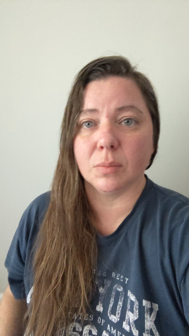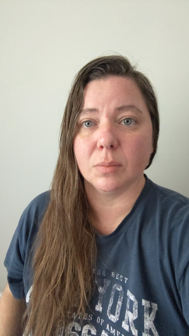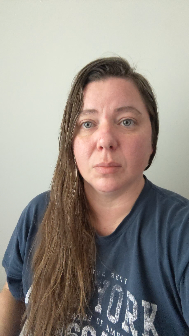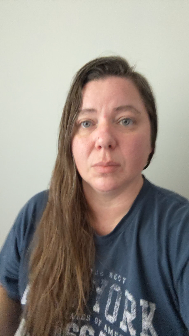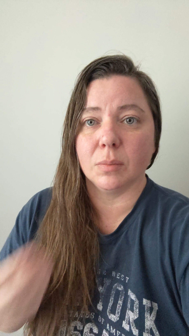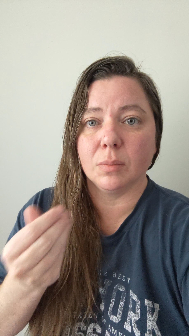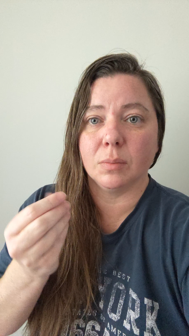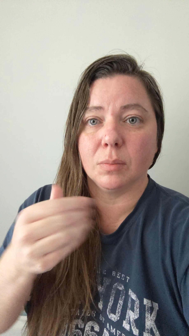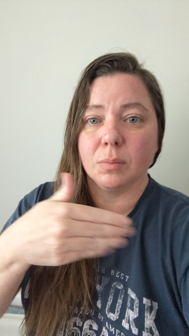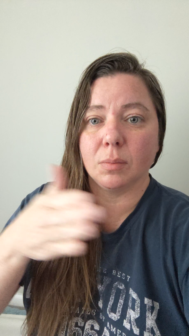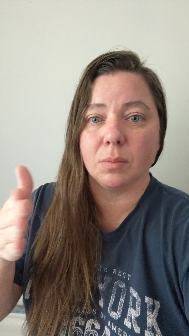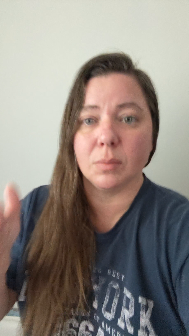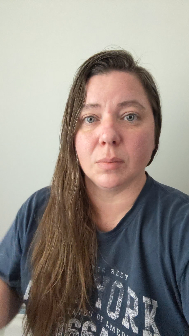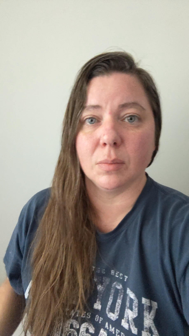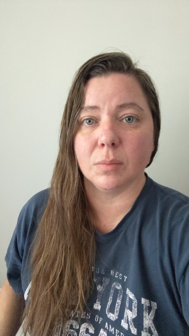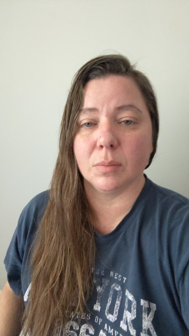sandbox